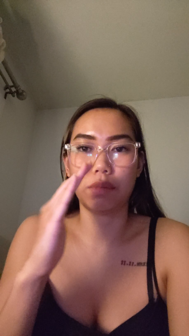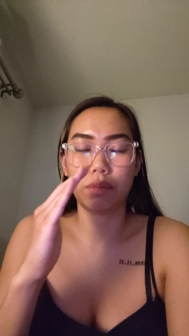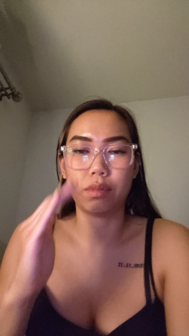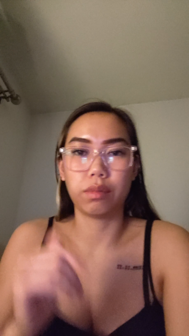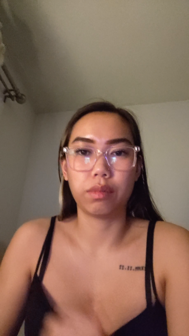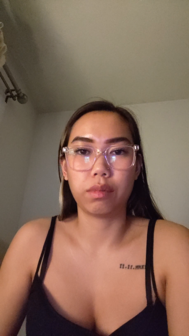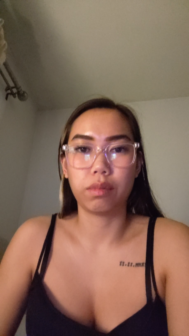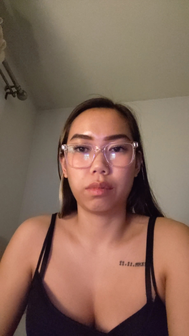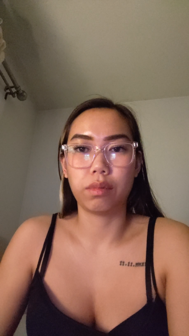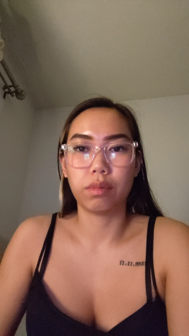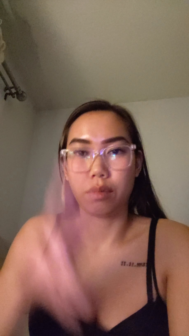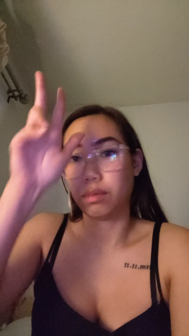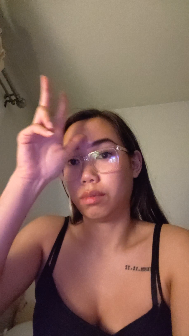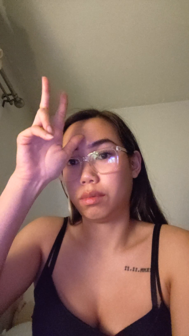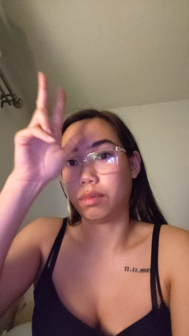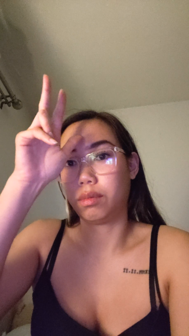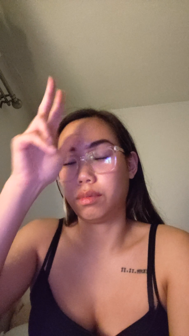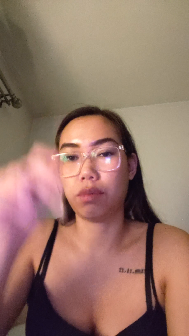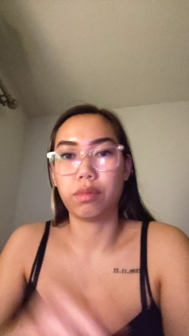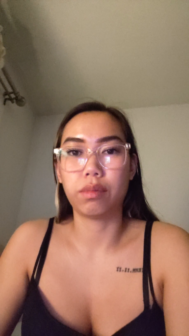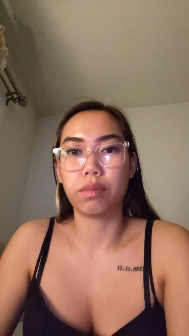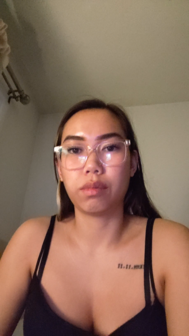rooster